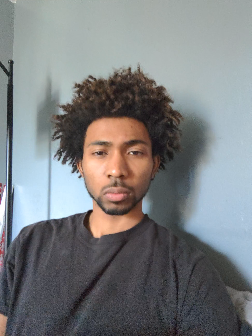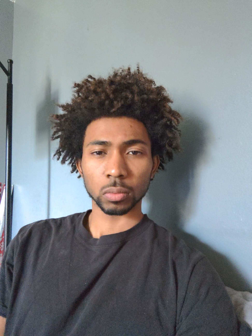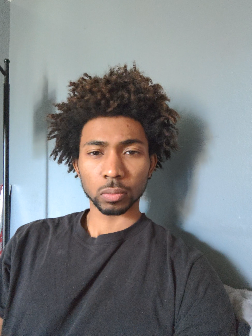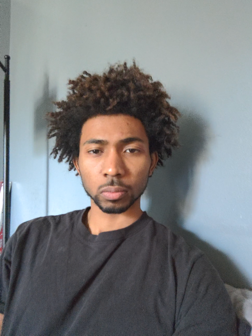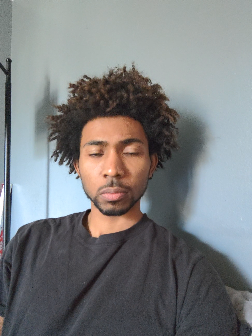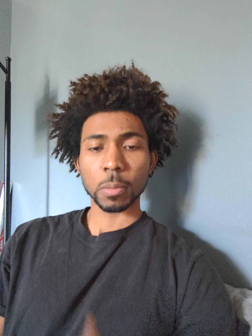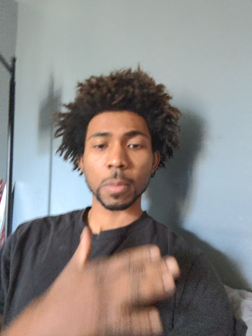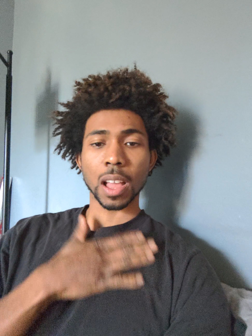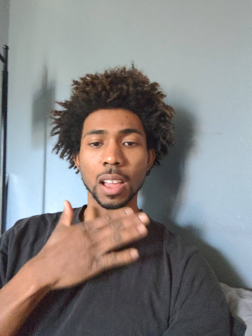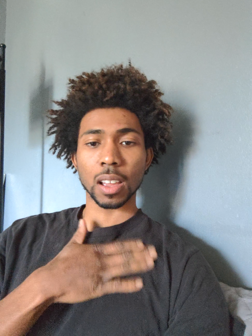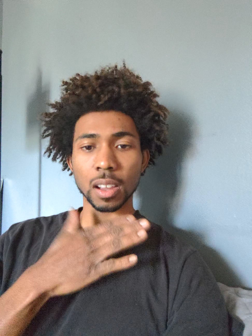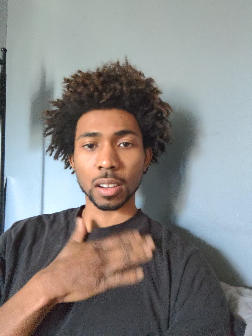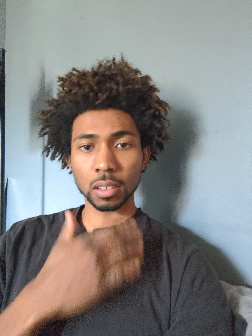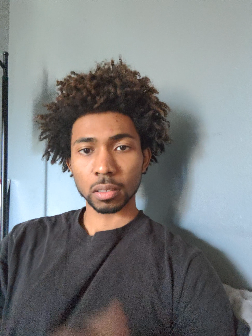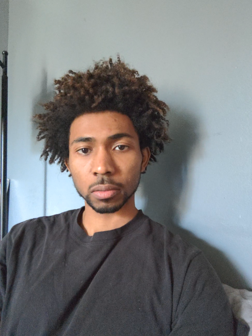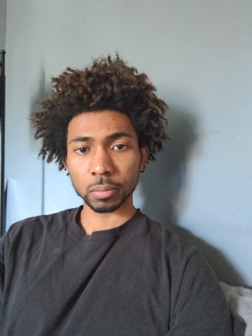happy